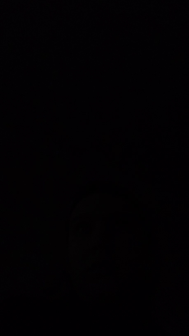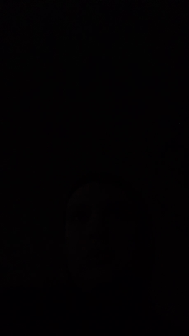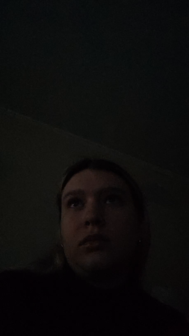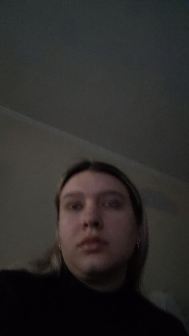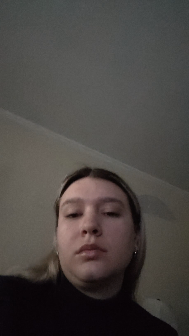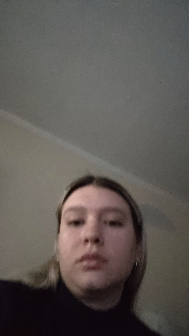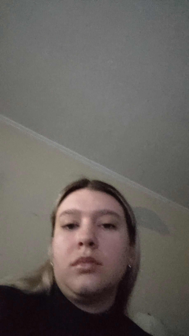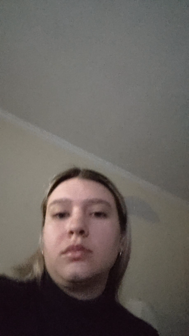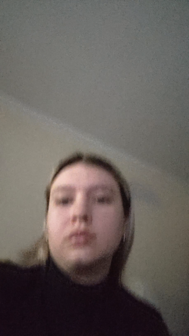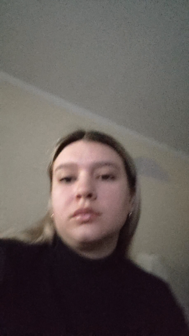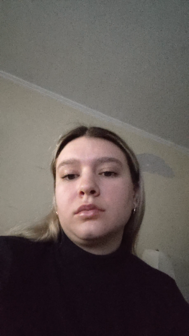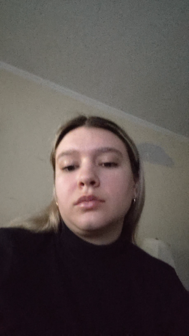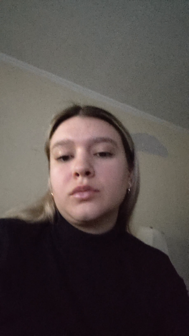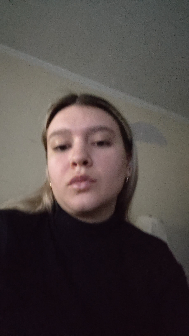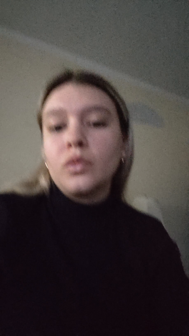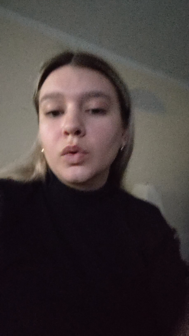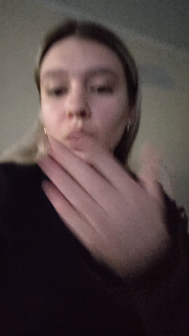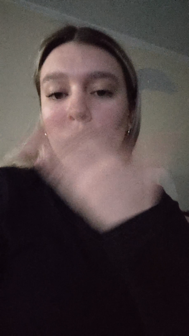all gone